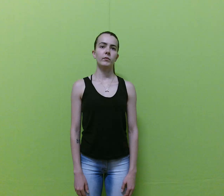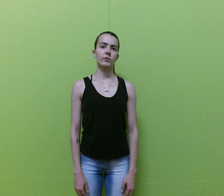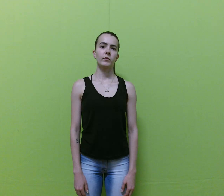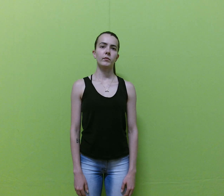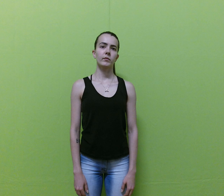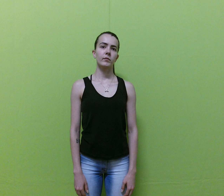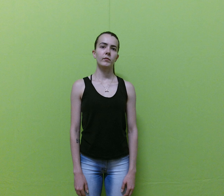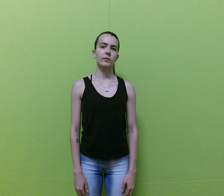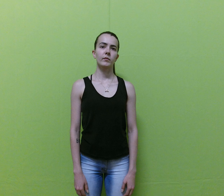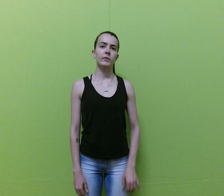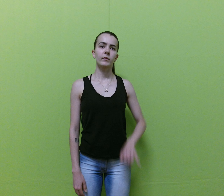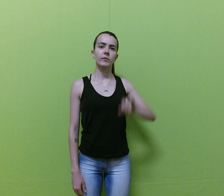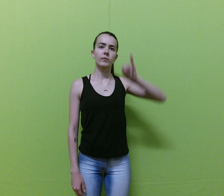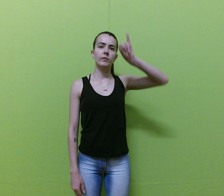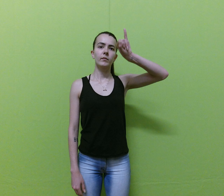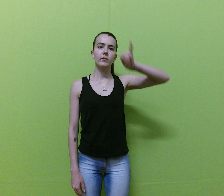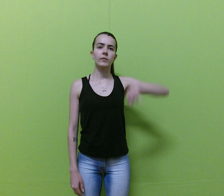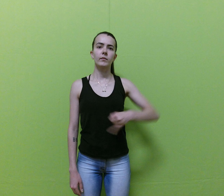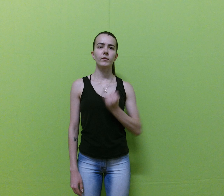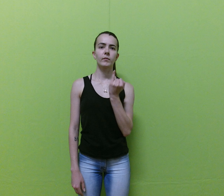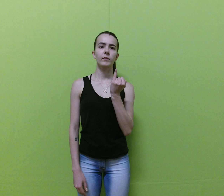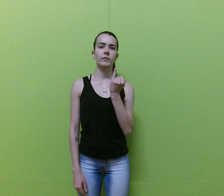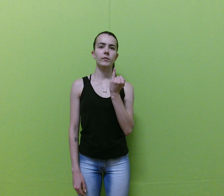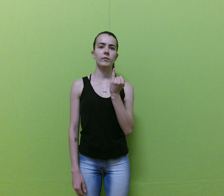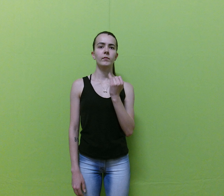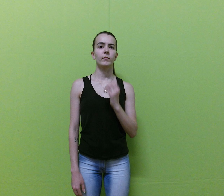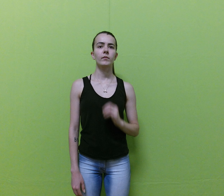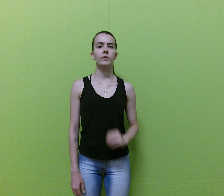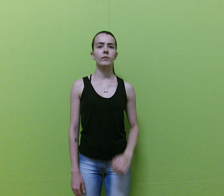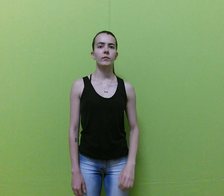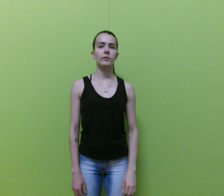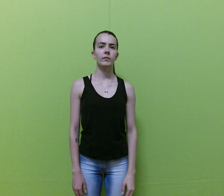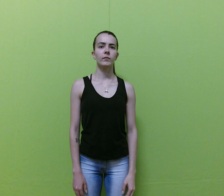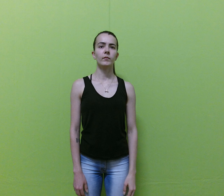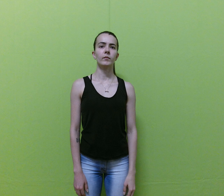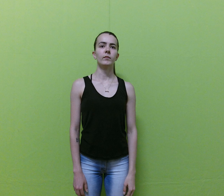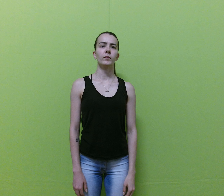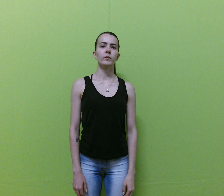aproveitar